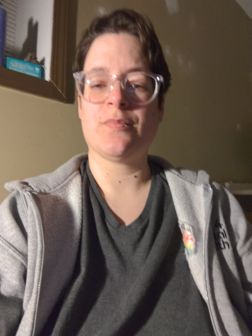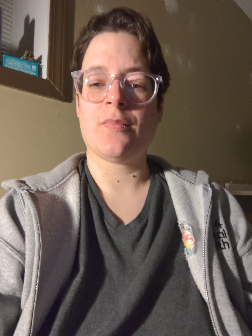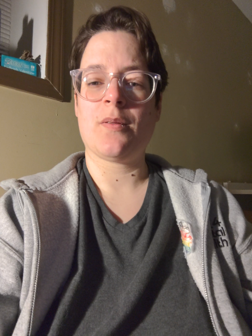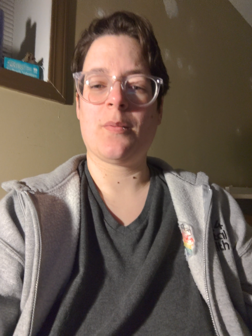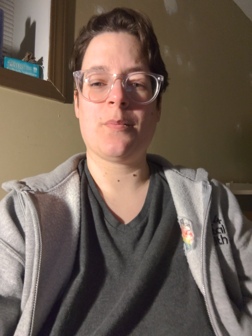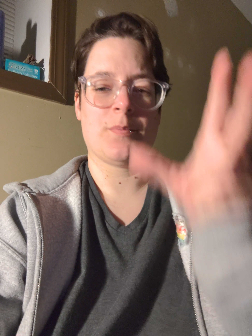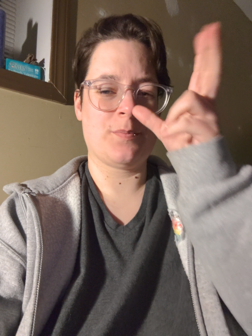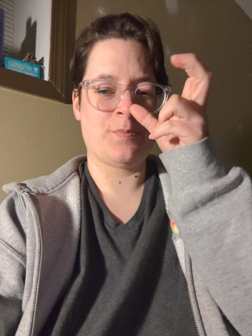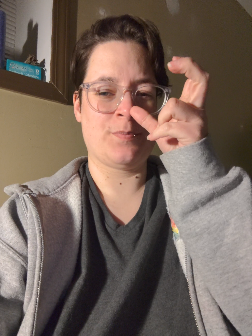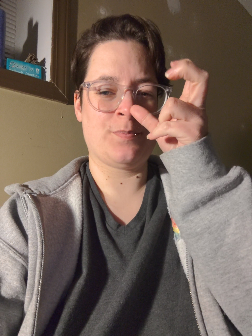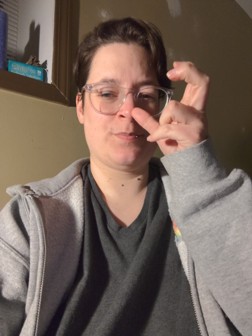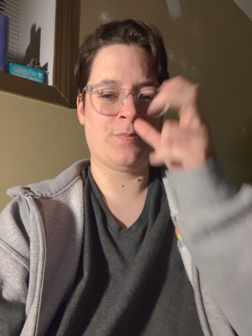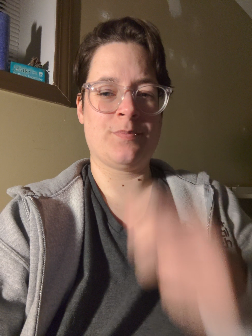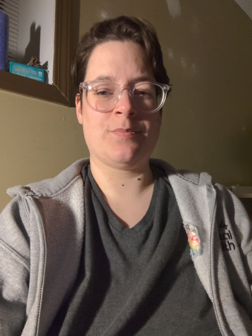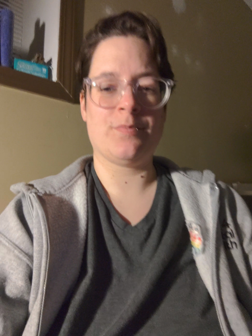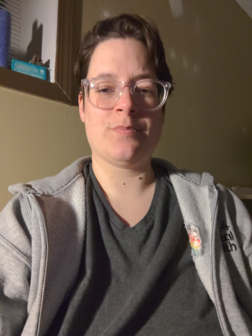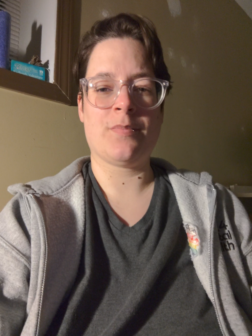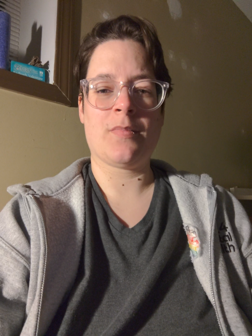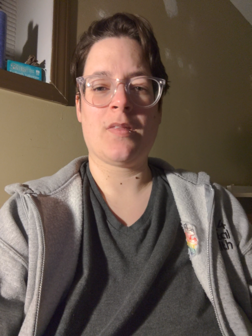bug